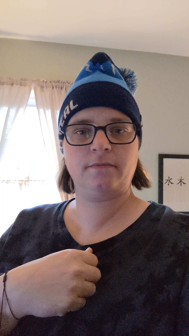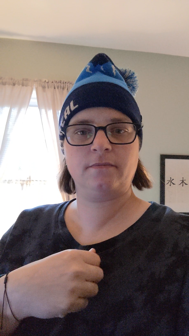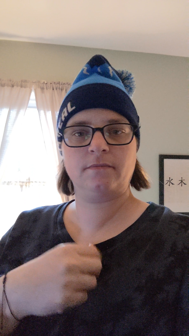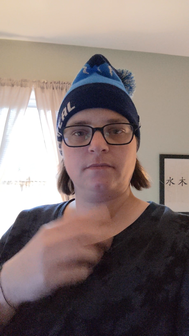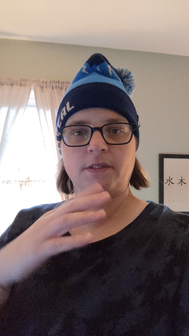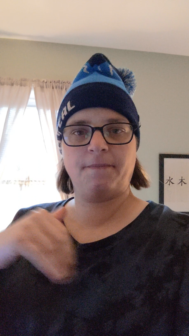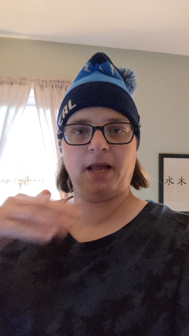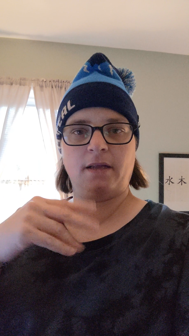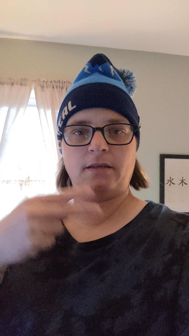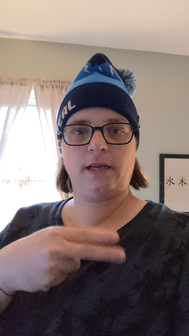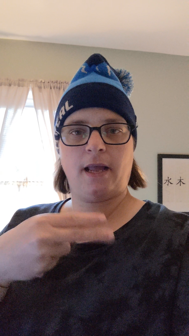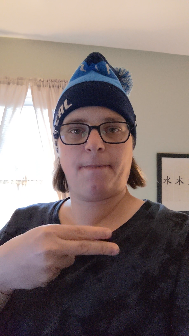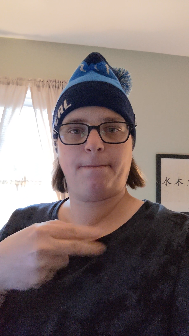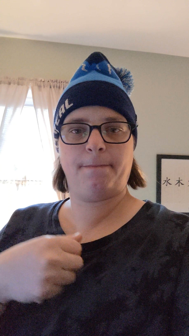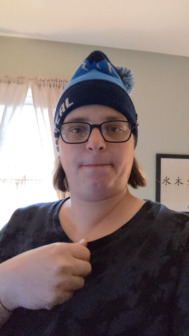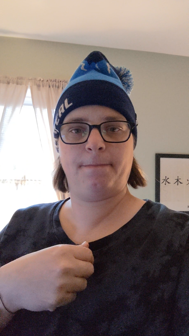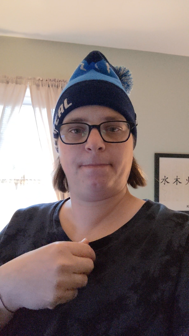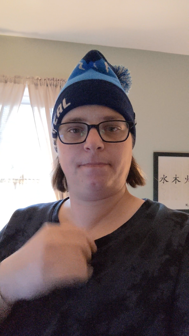pet's name